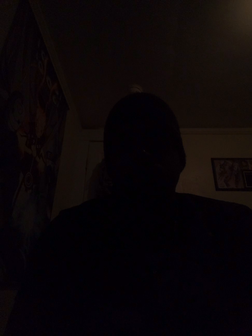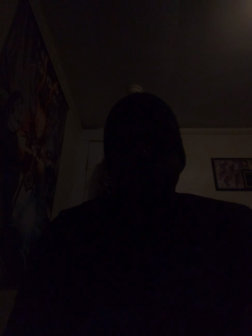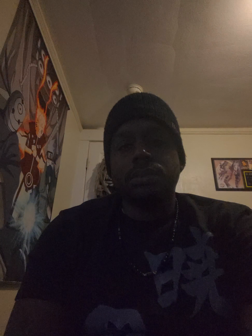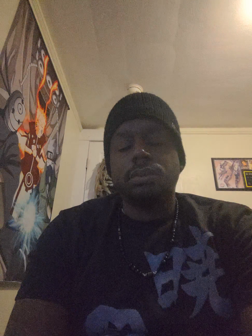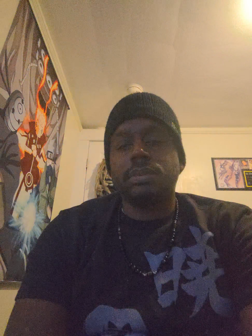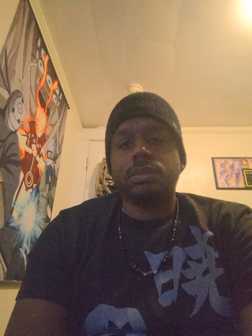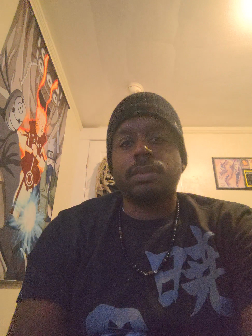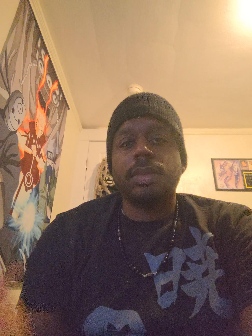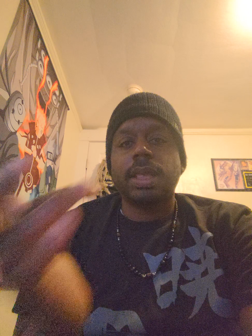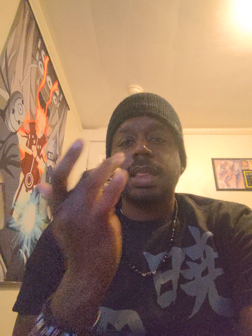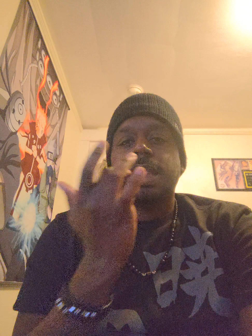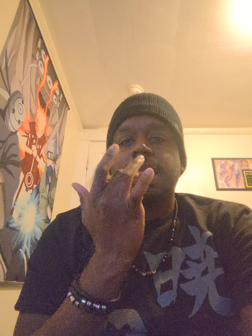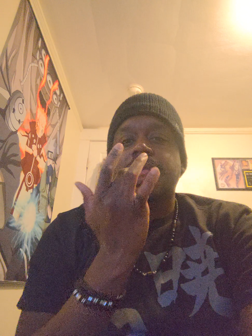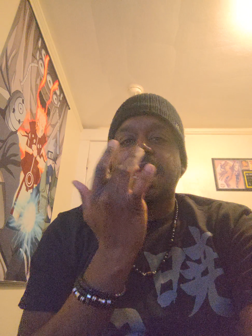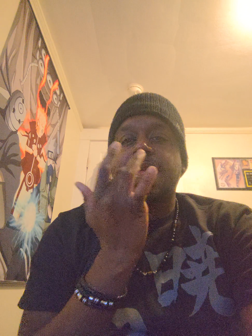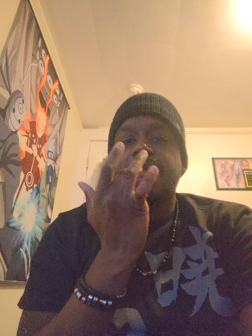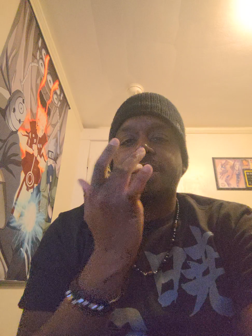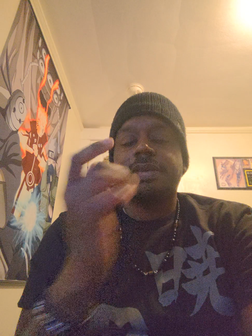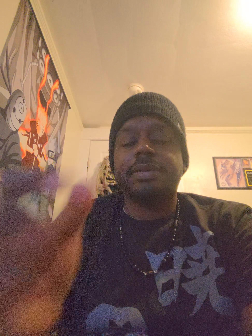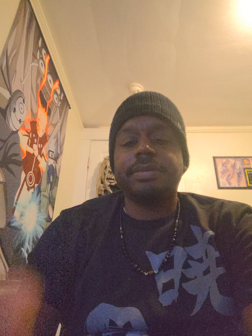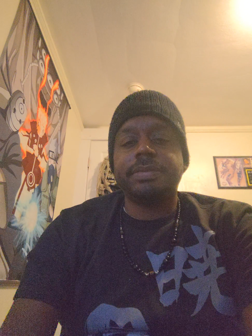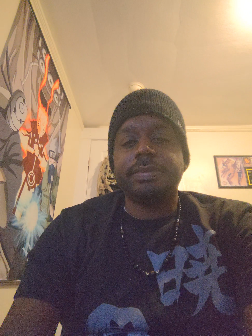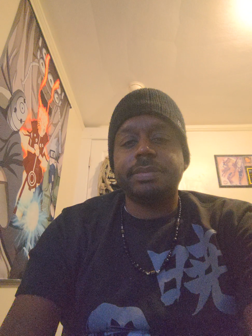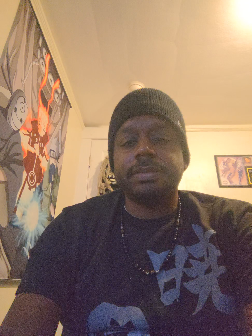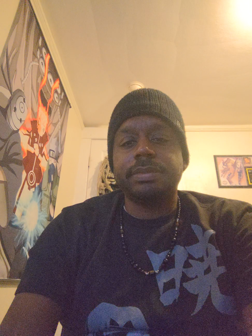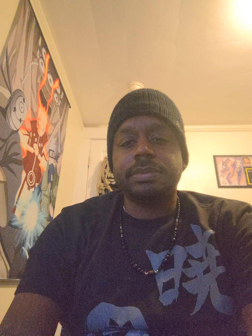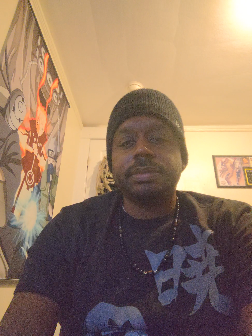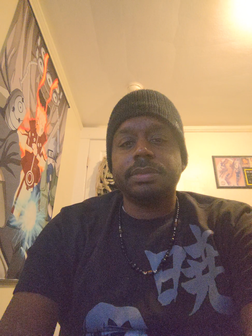taste